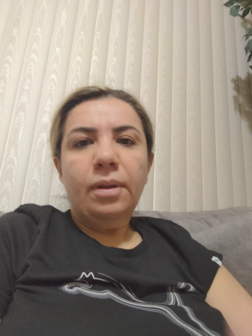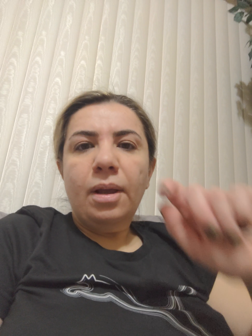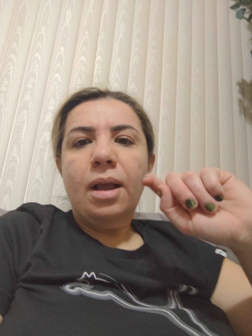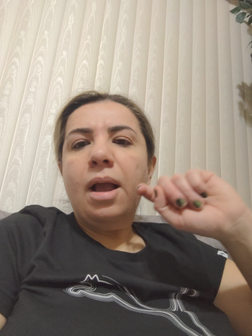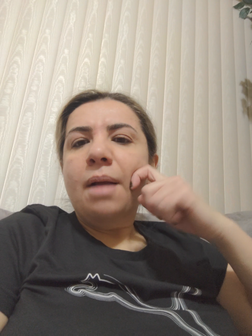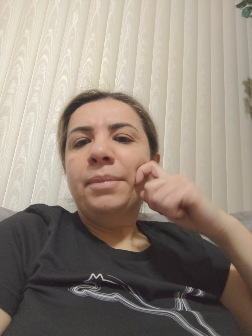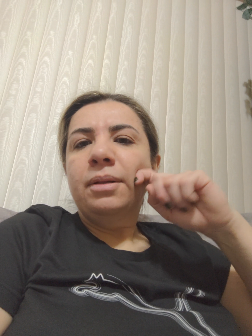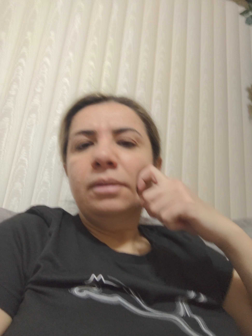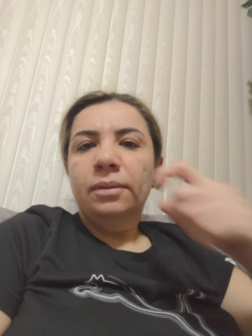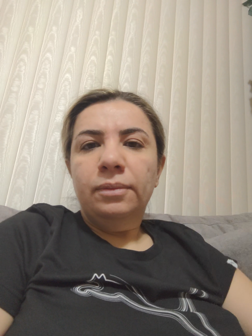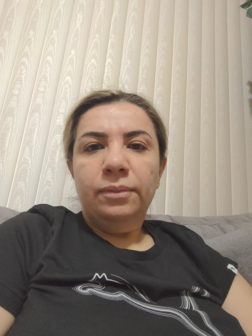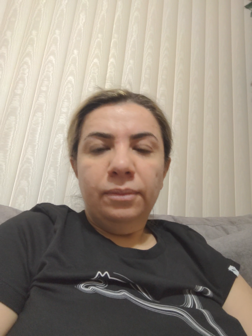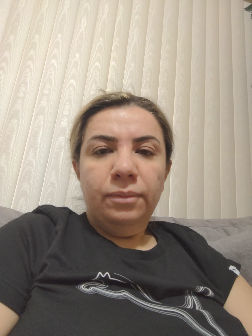apple